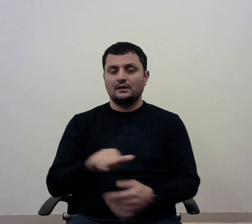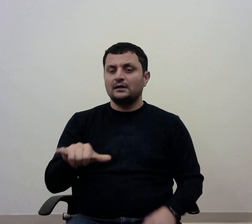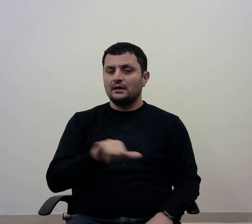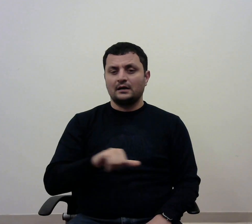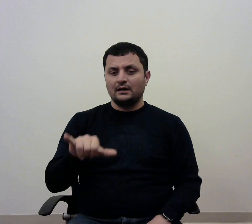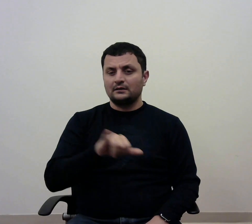harda